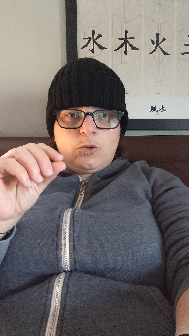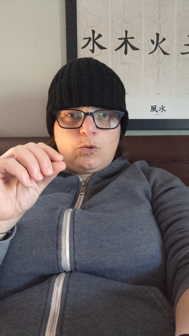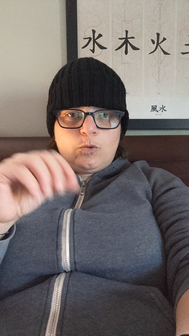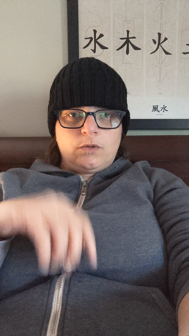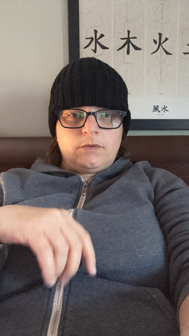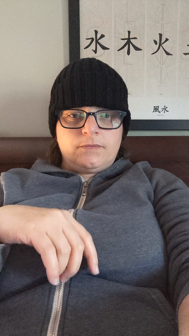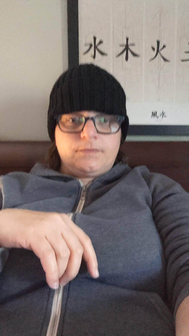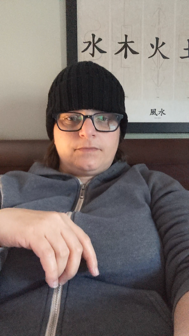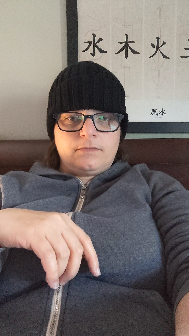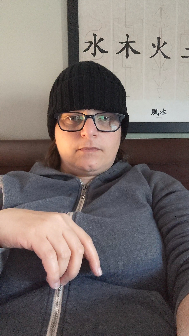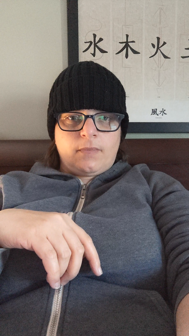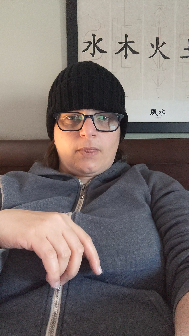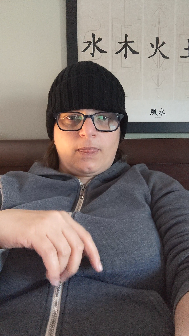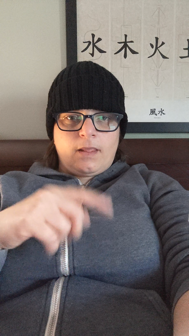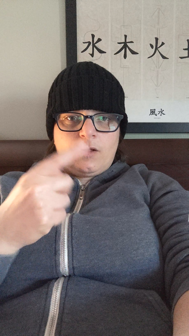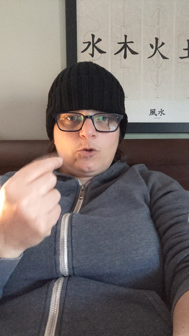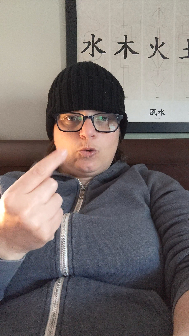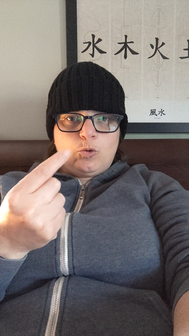do